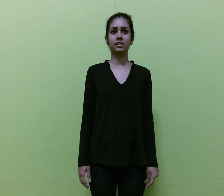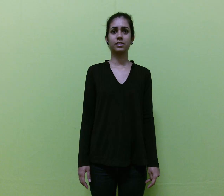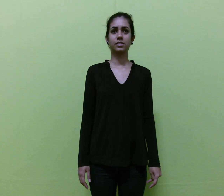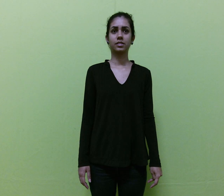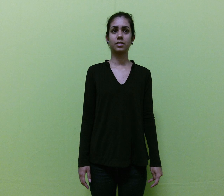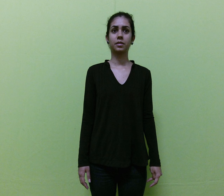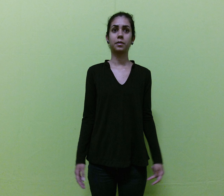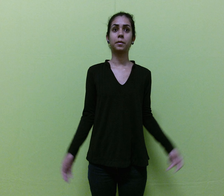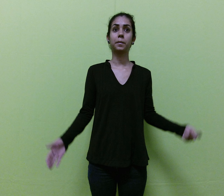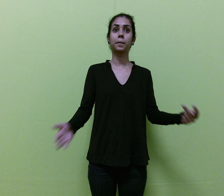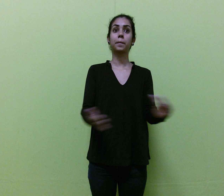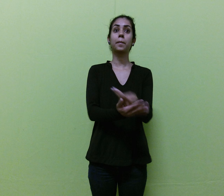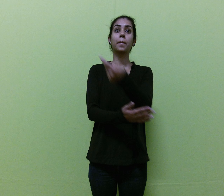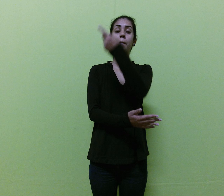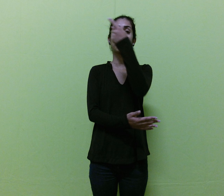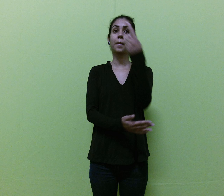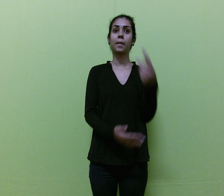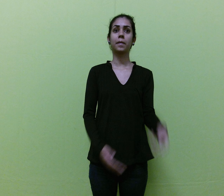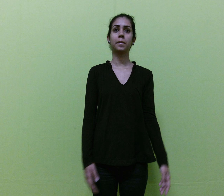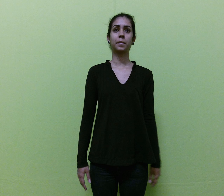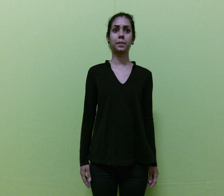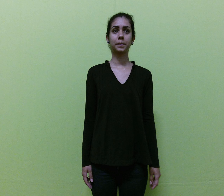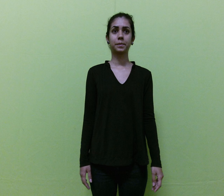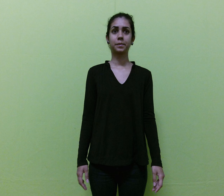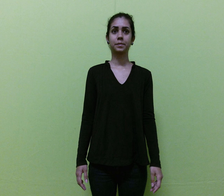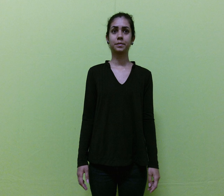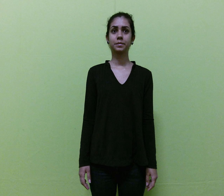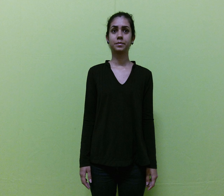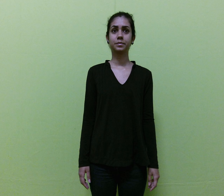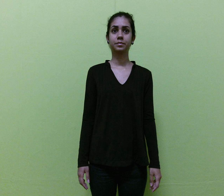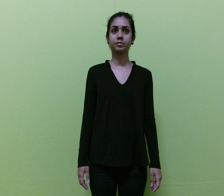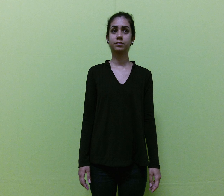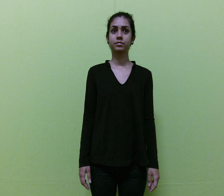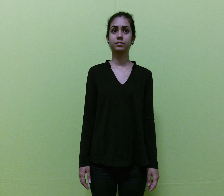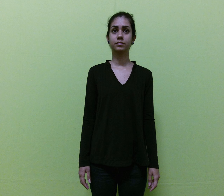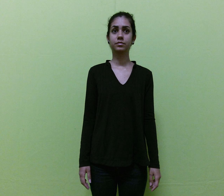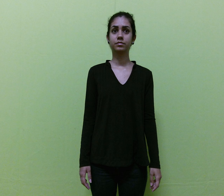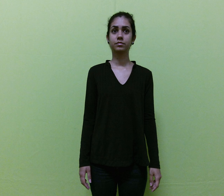acontecer